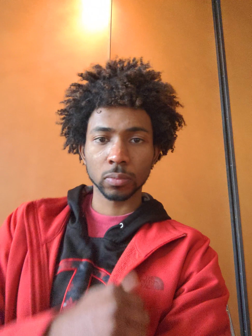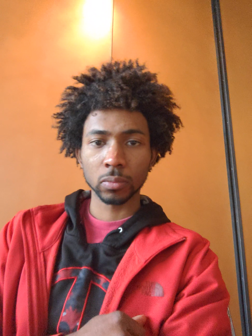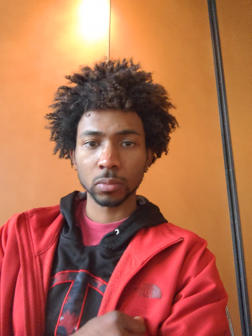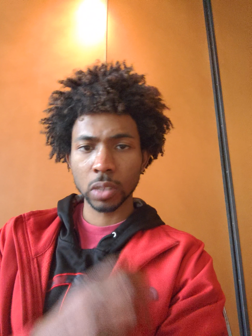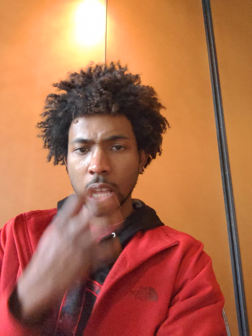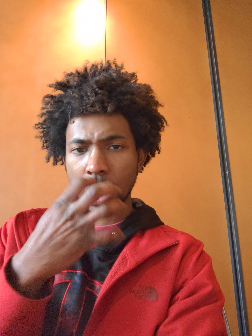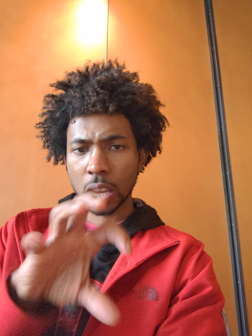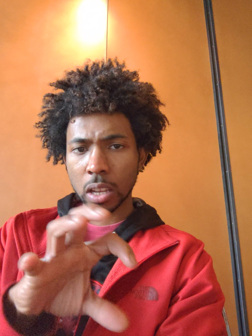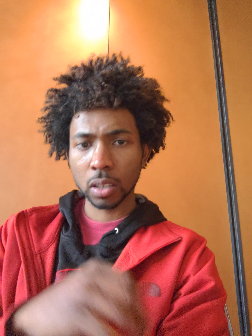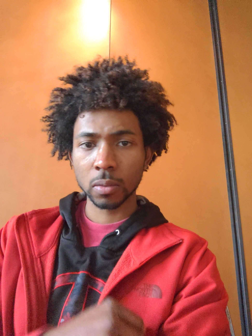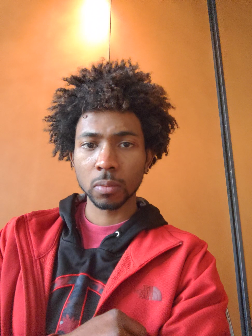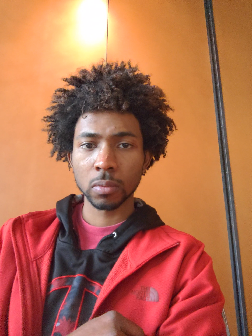hot